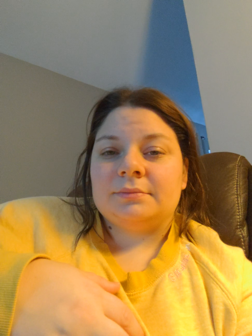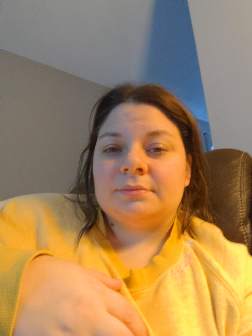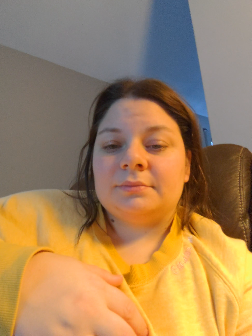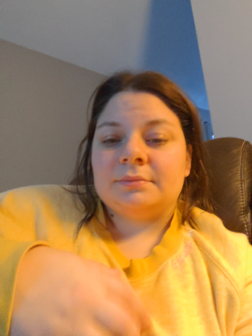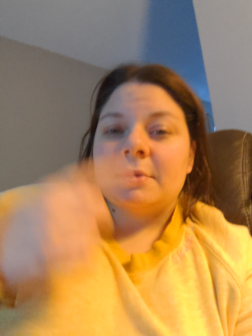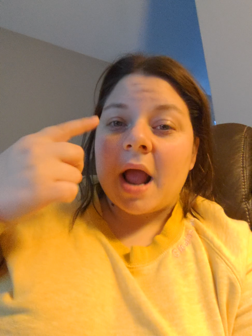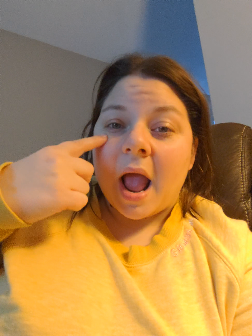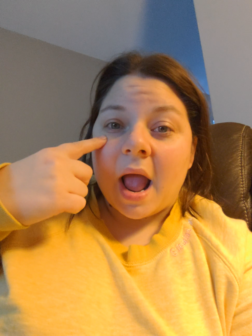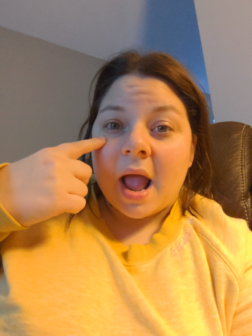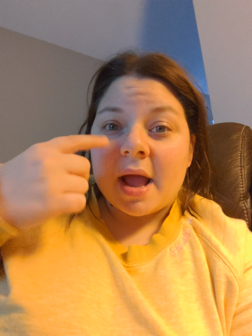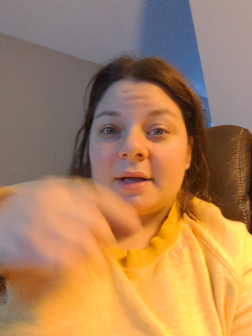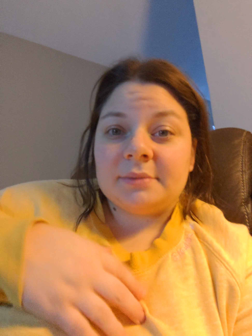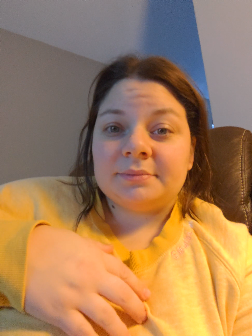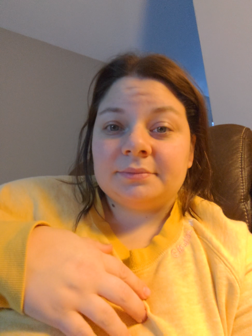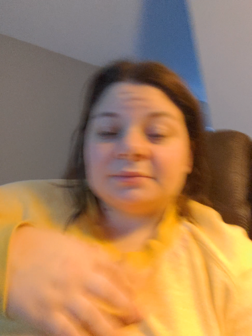eye